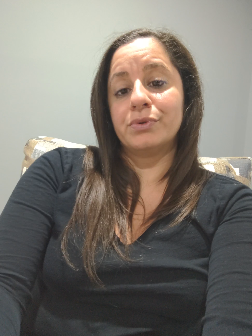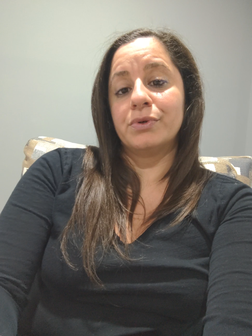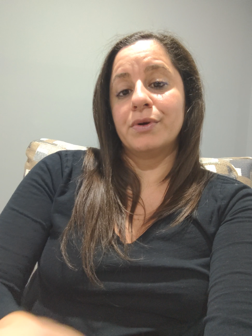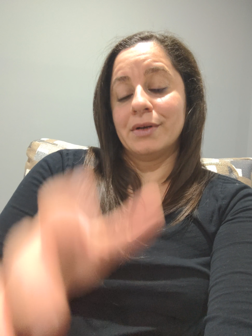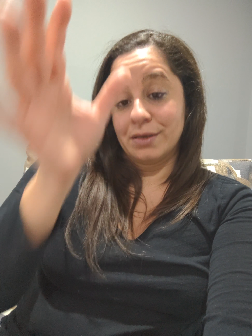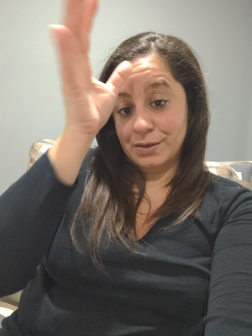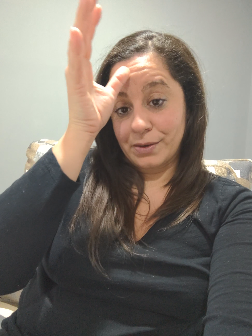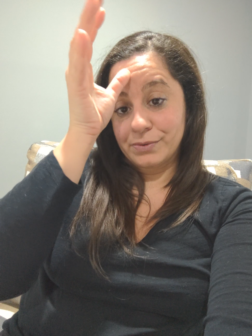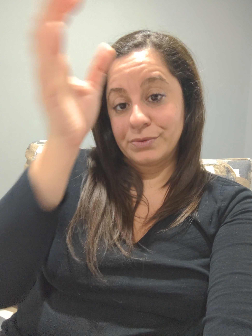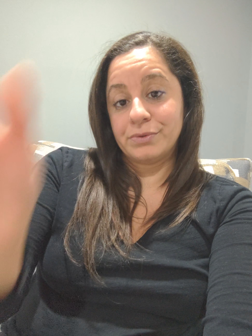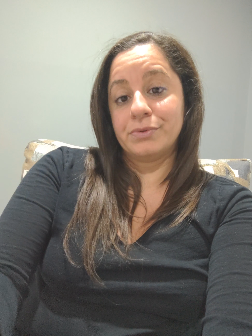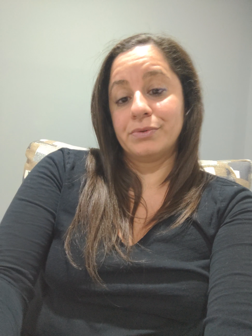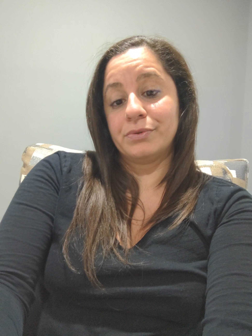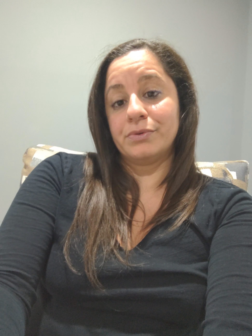dad